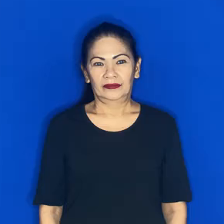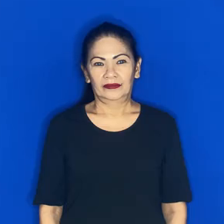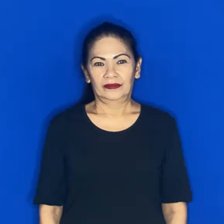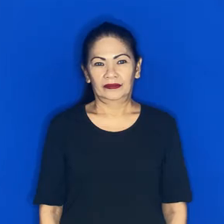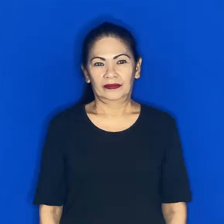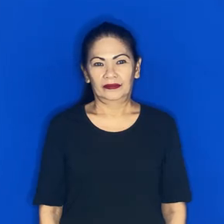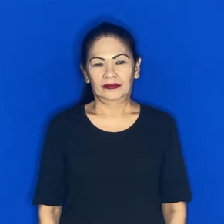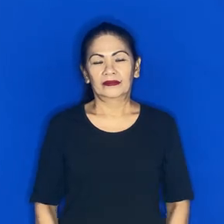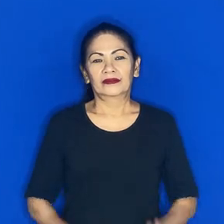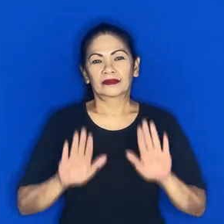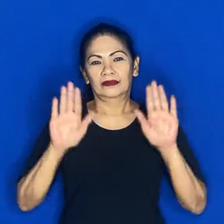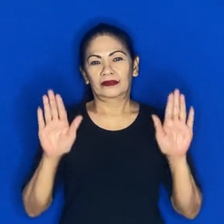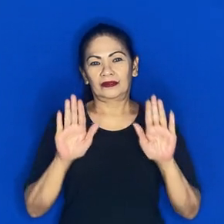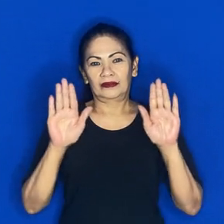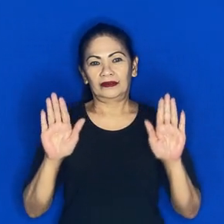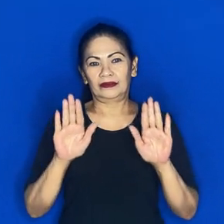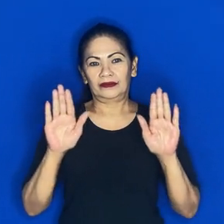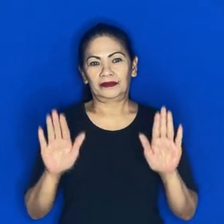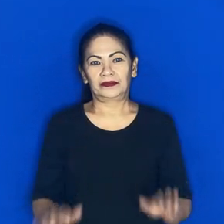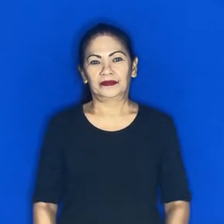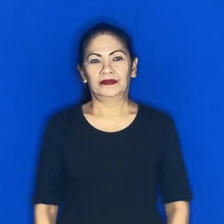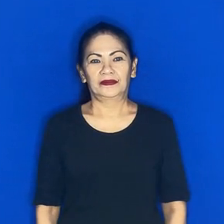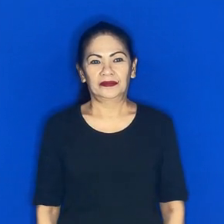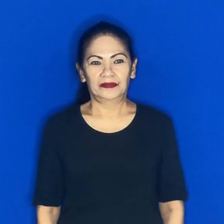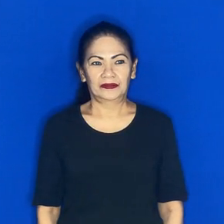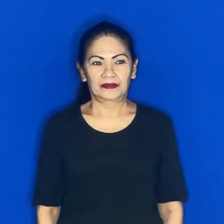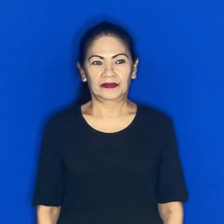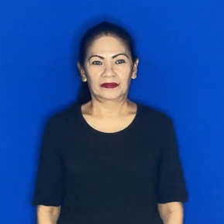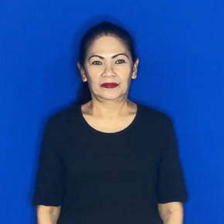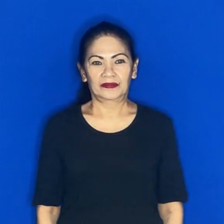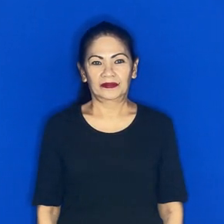sunday